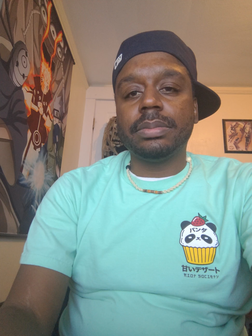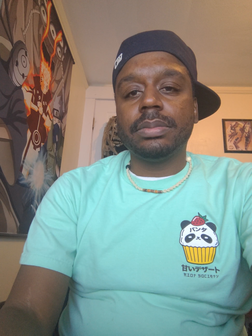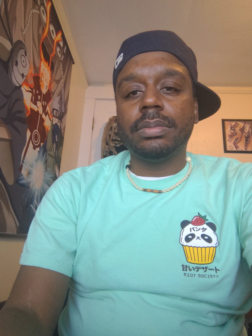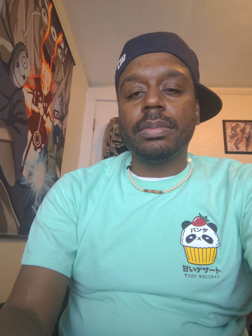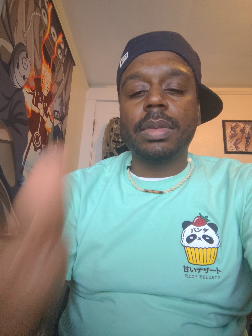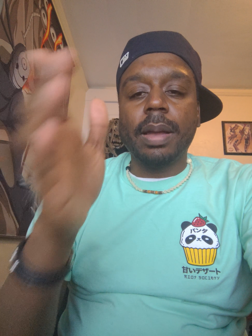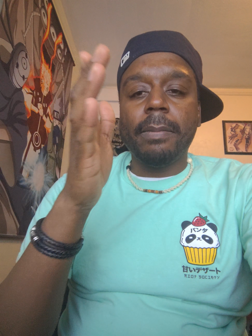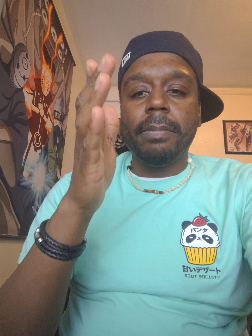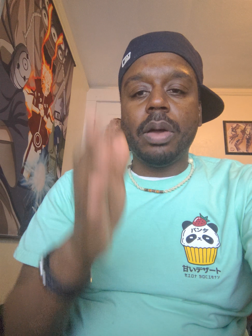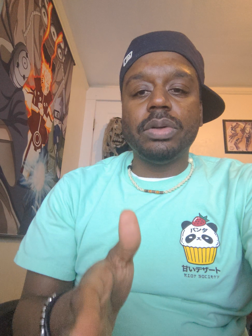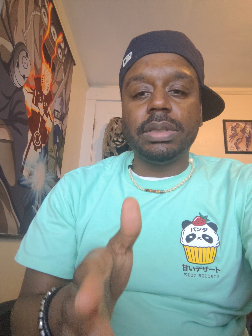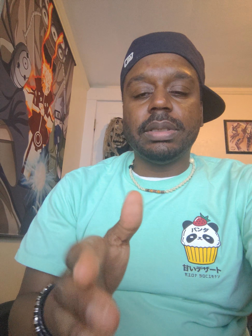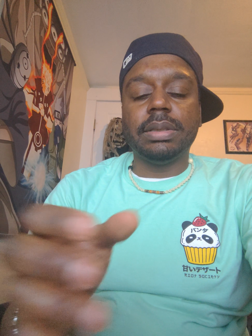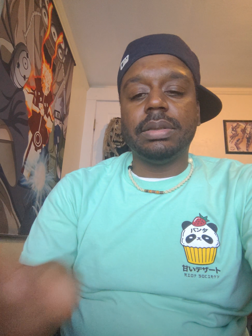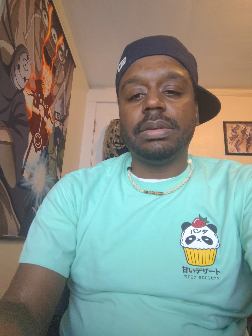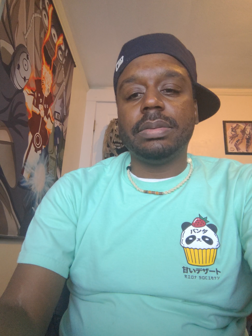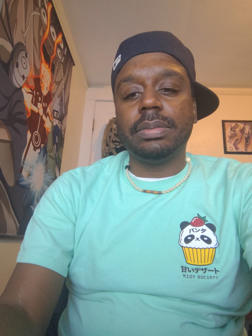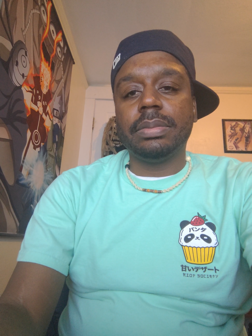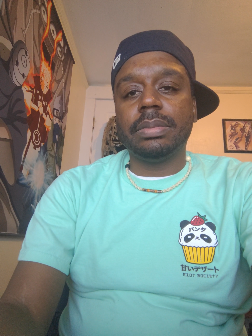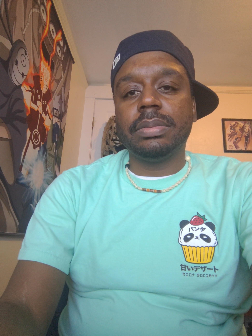person